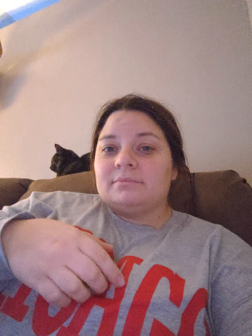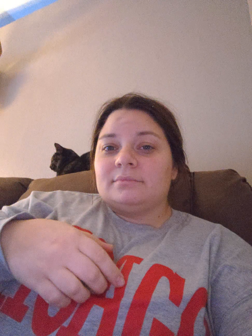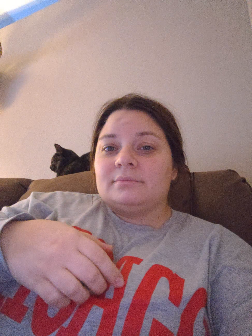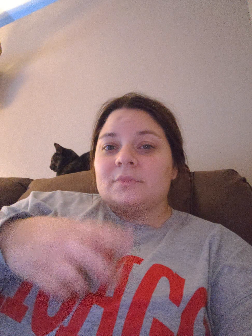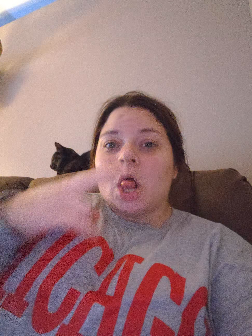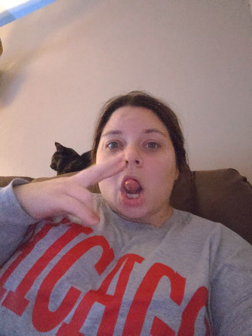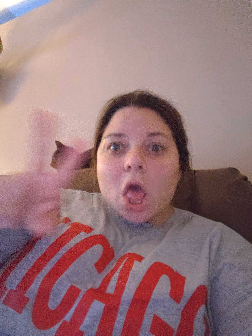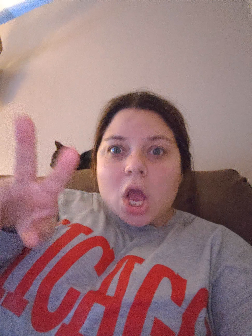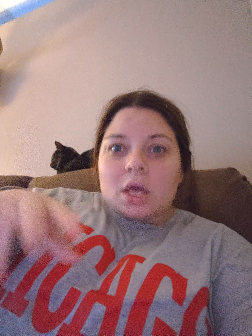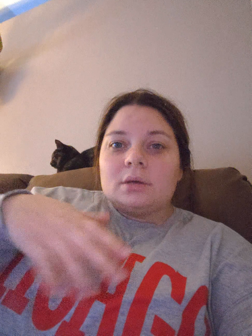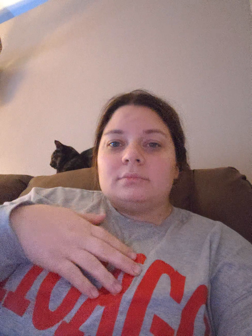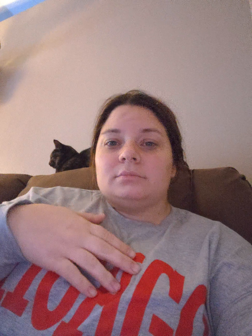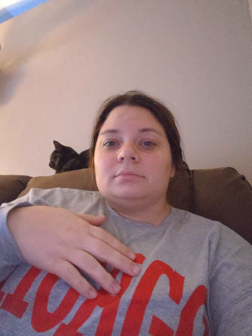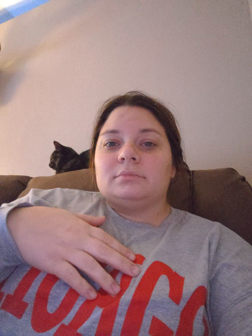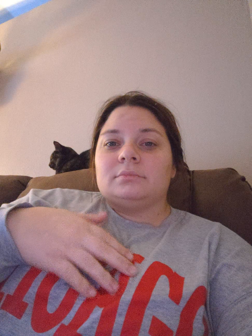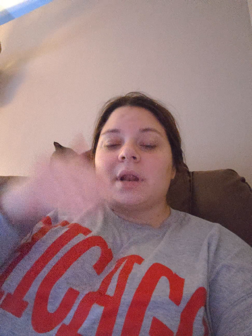look